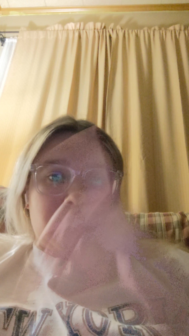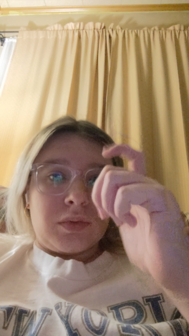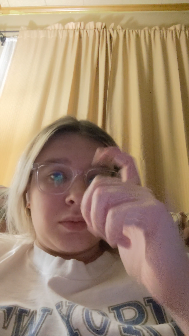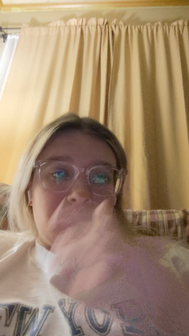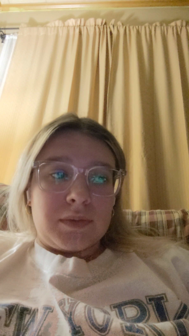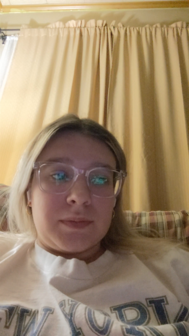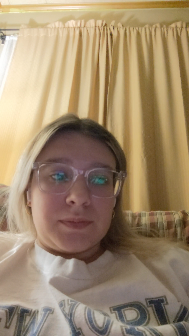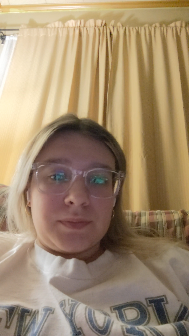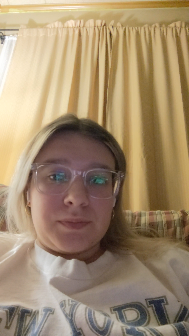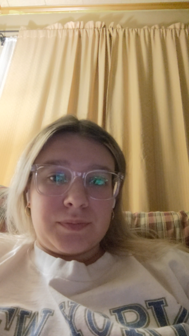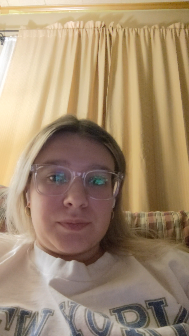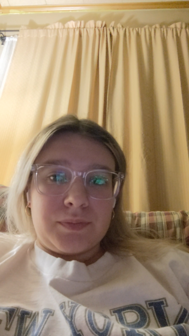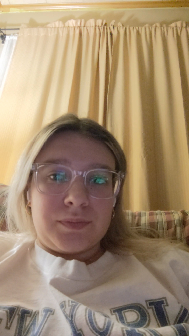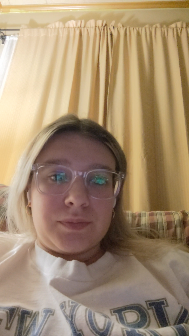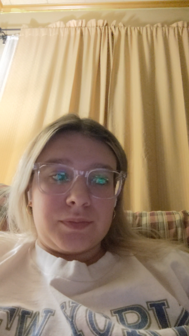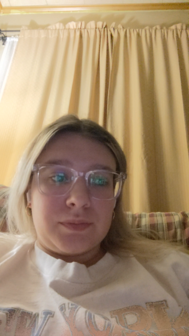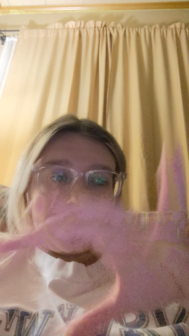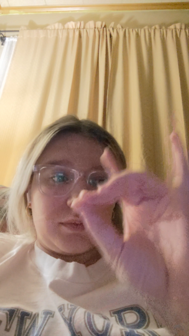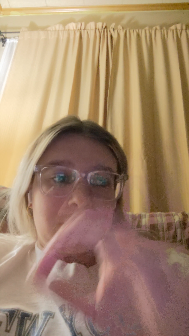pick